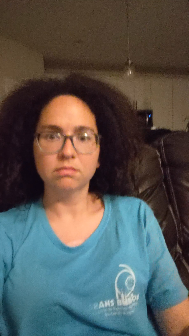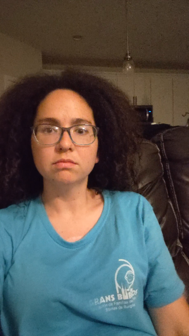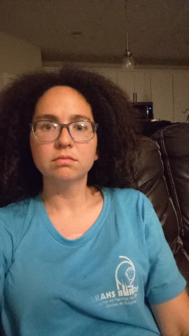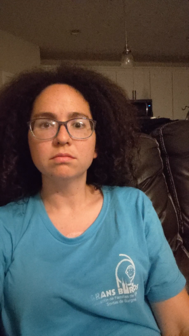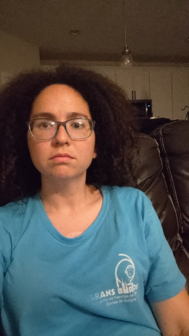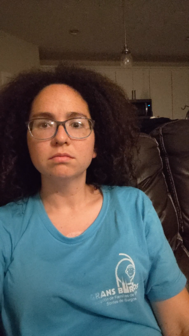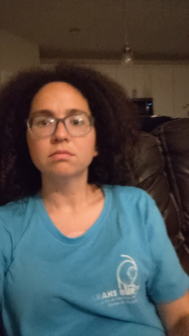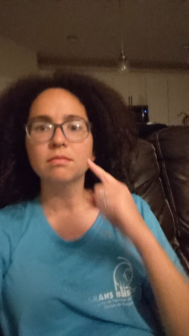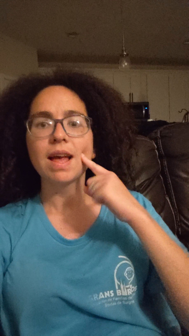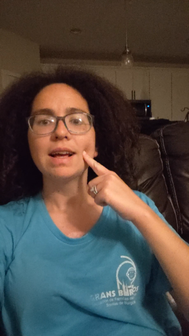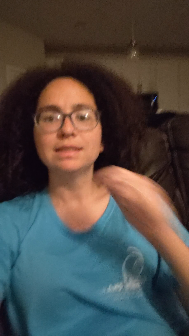candy